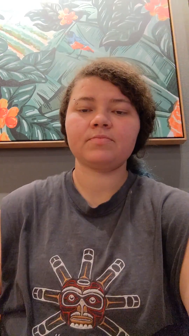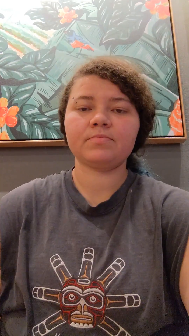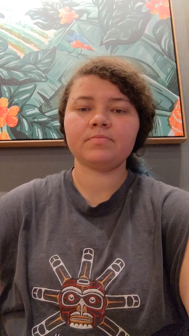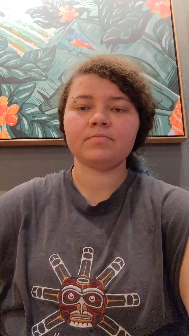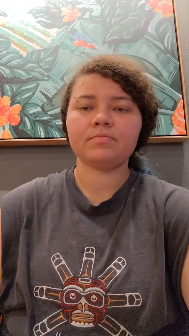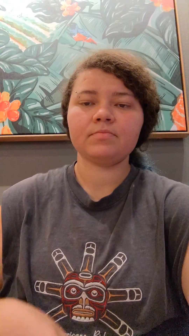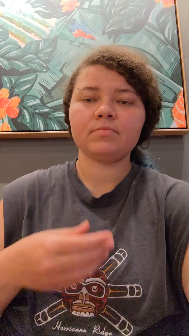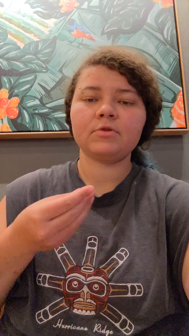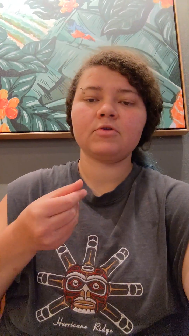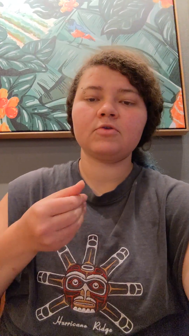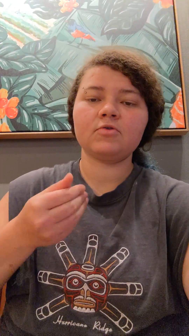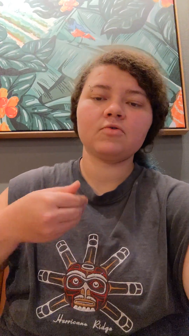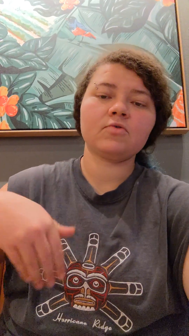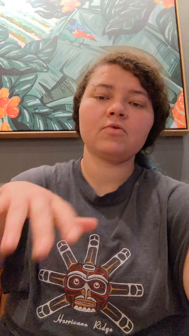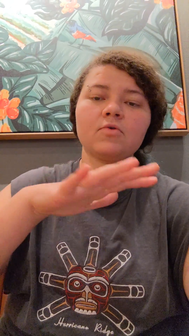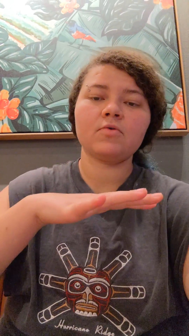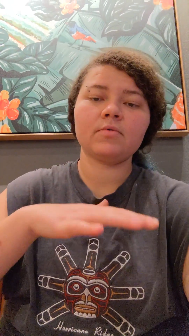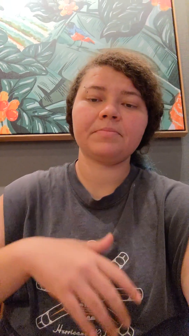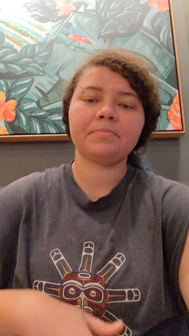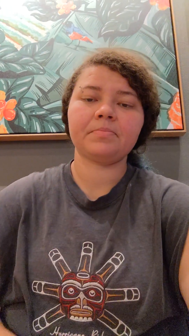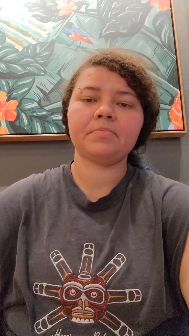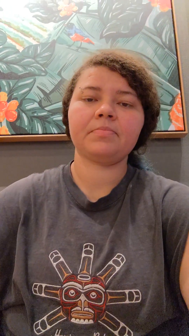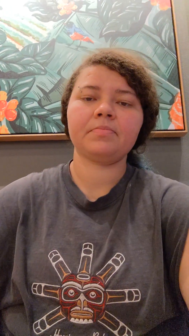garden